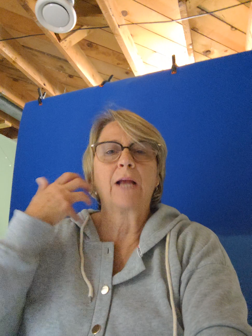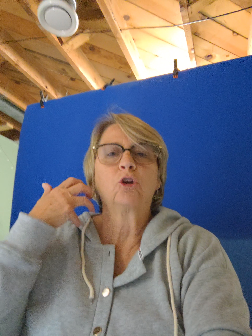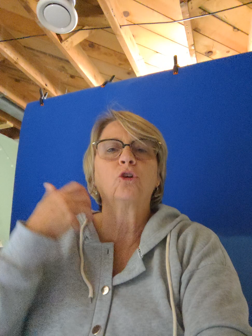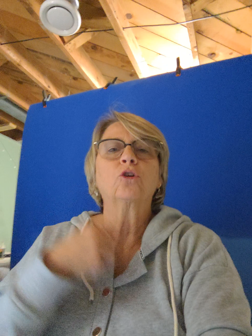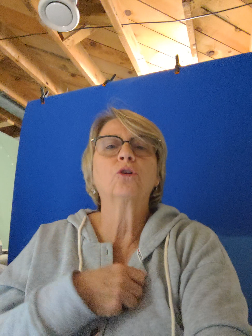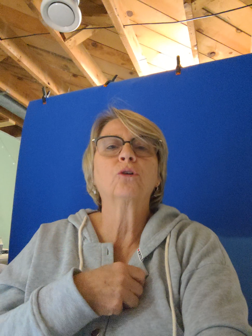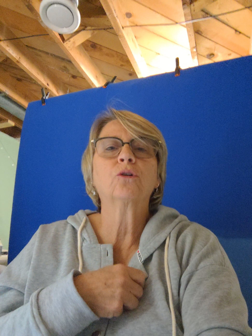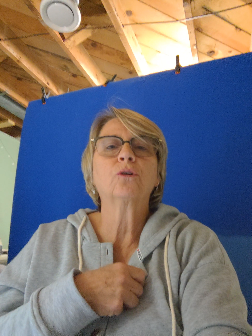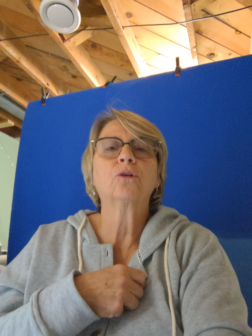tiger